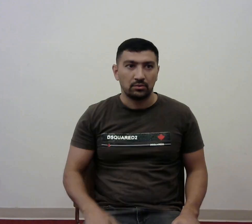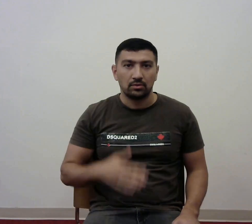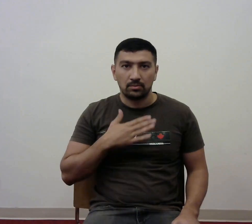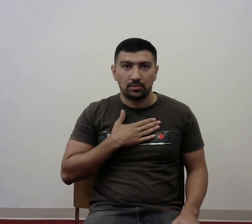mən